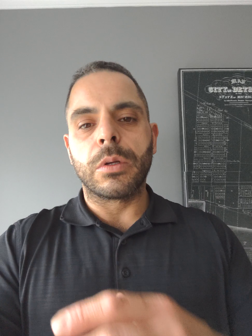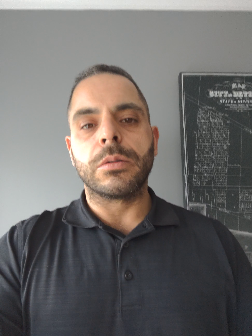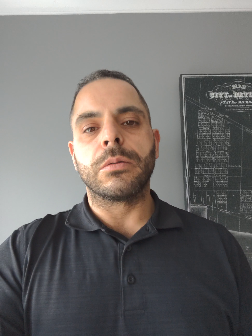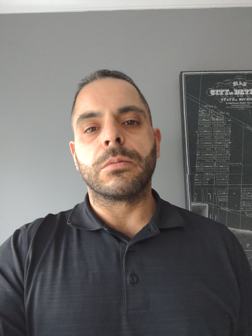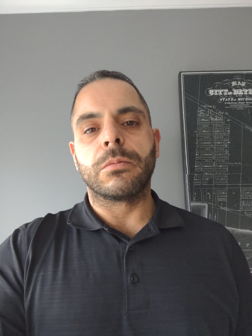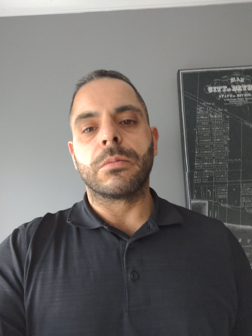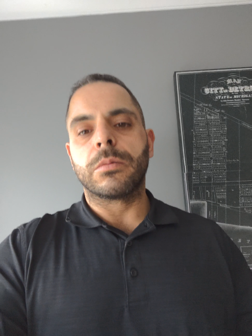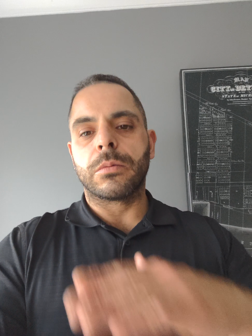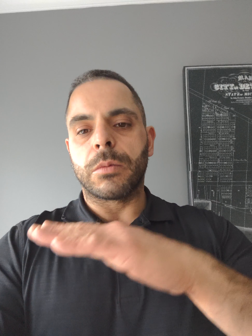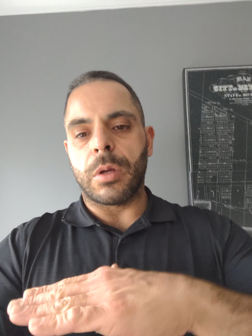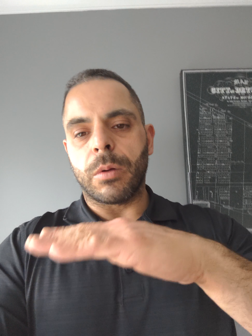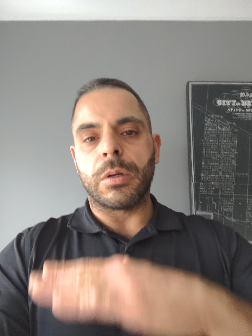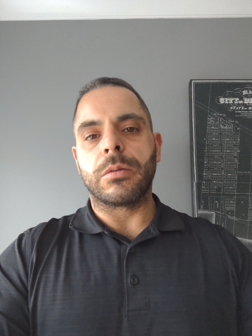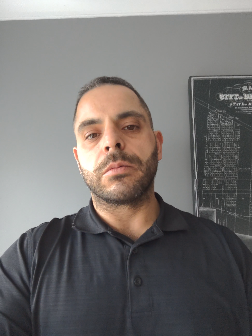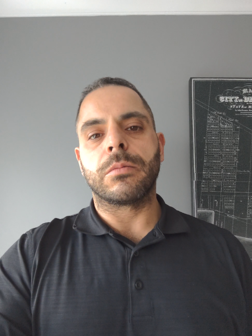table